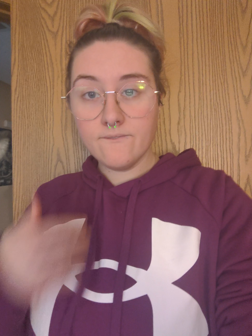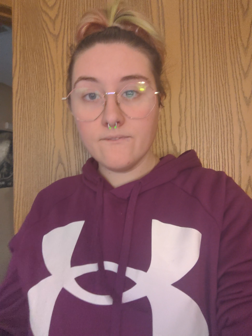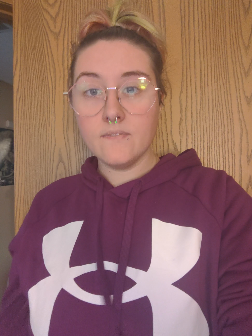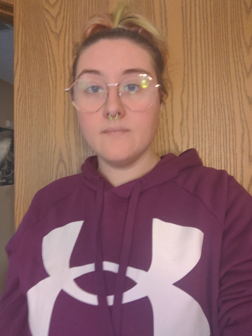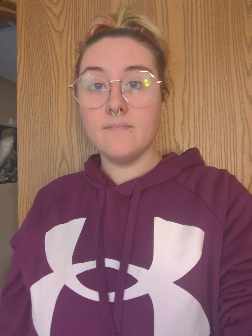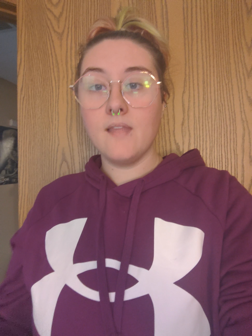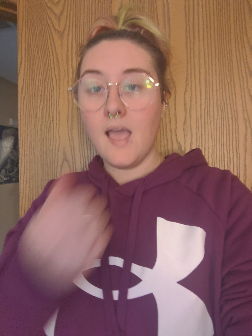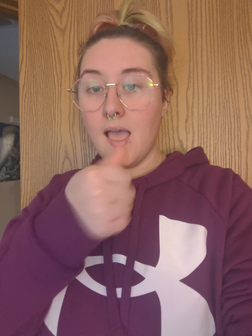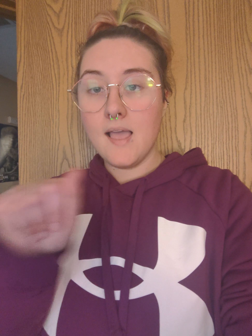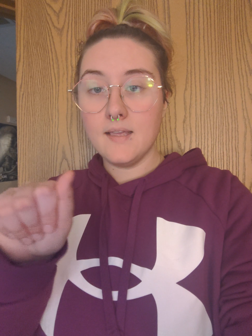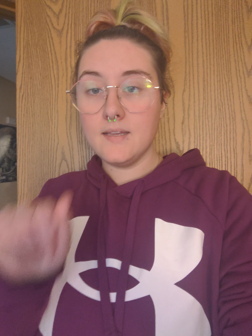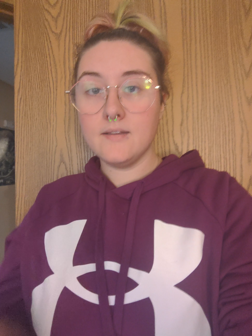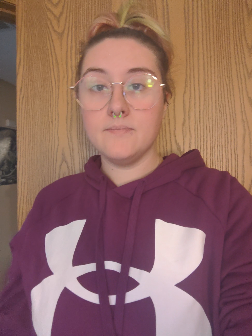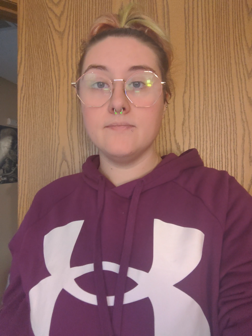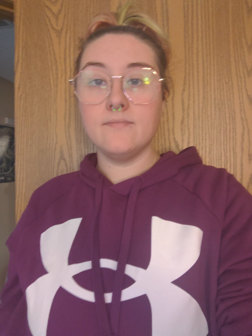any